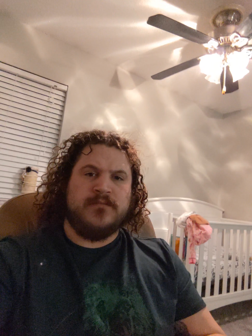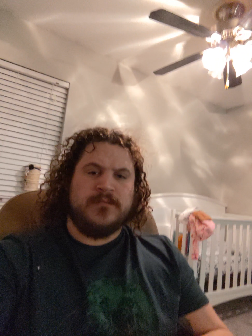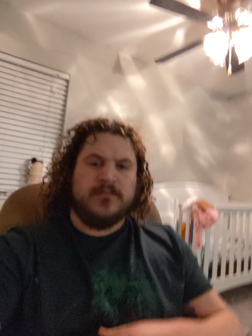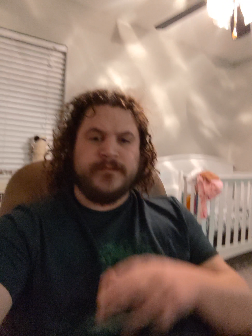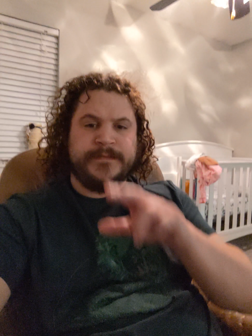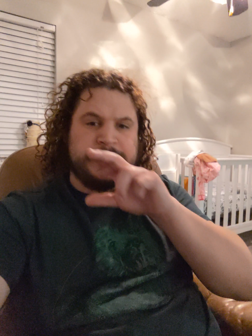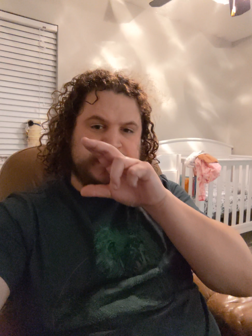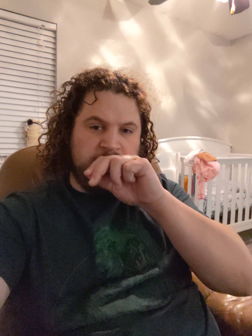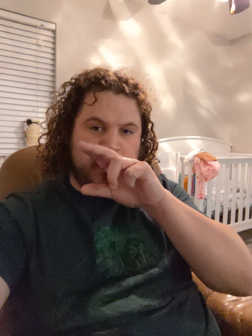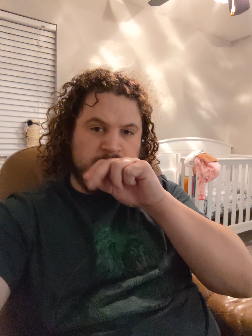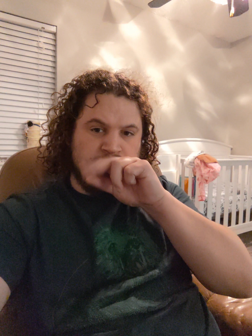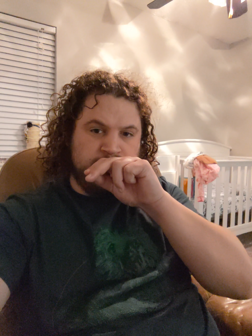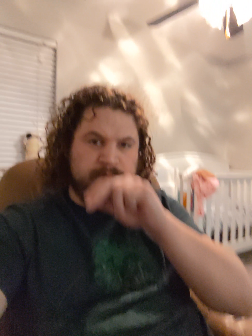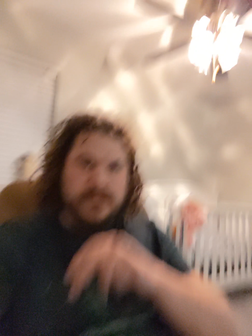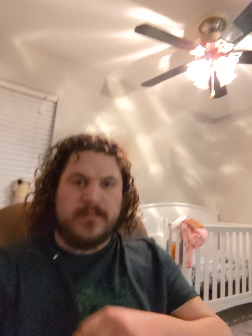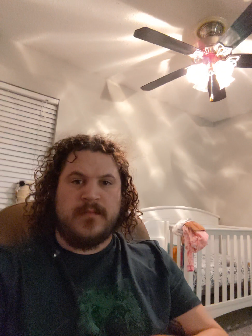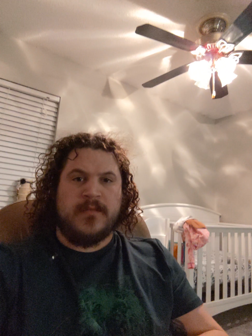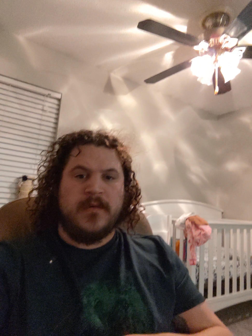duck